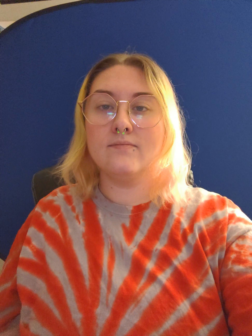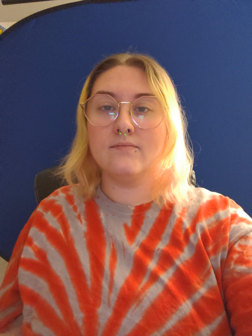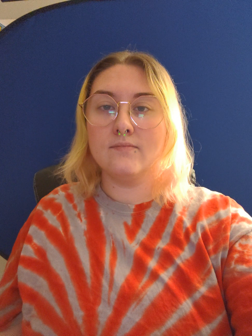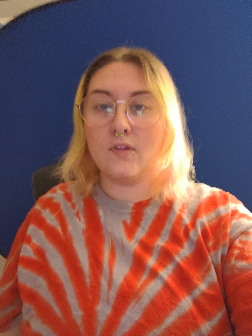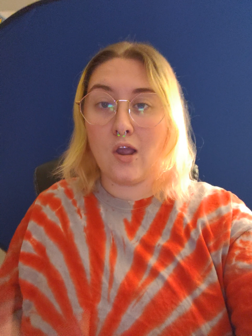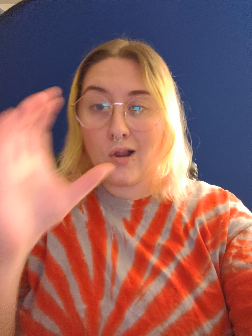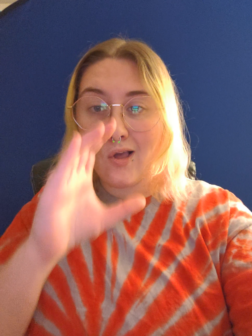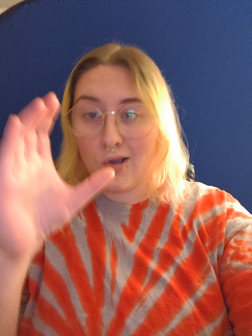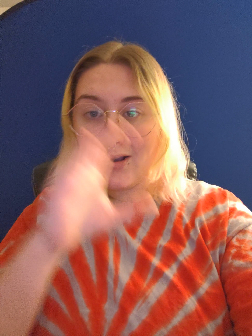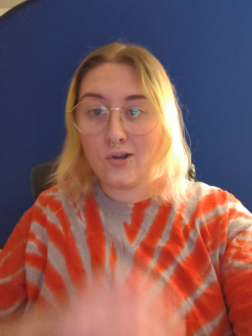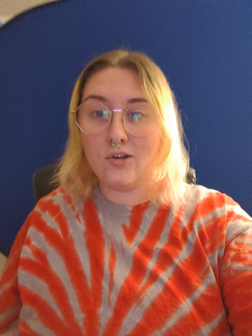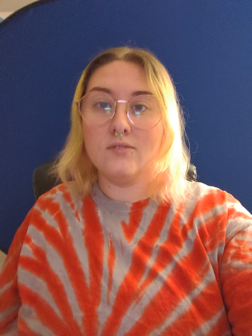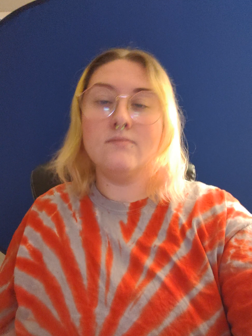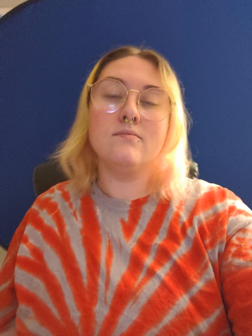look